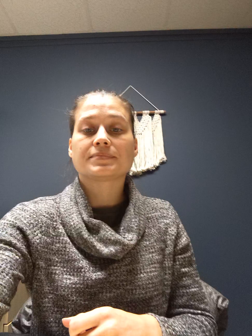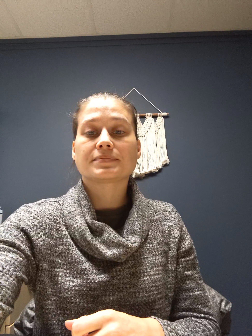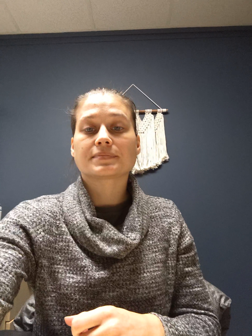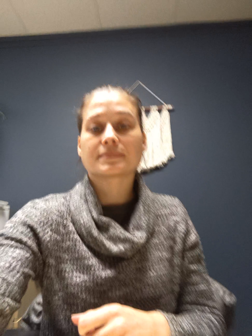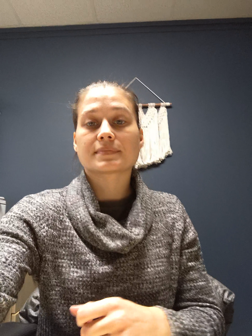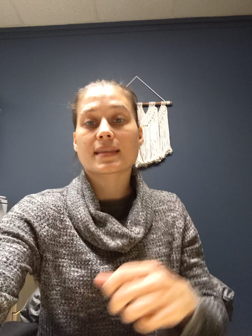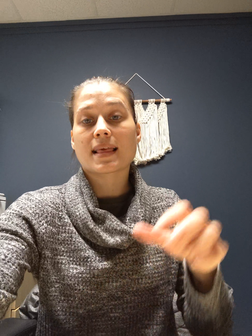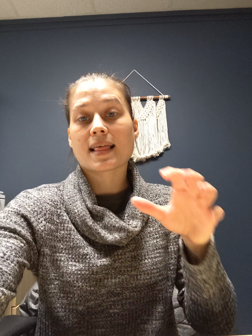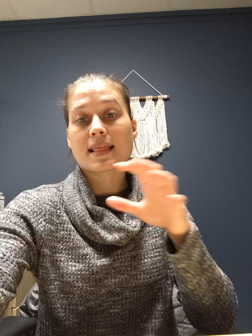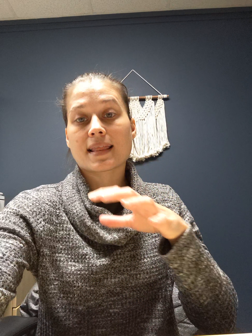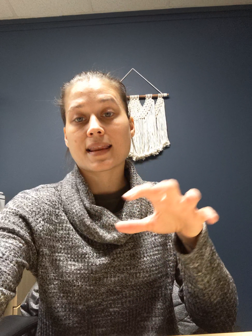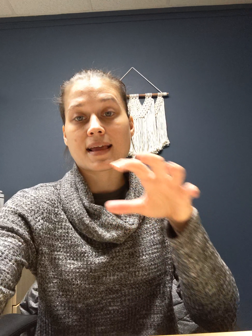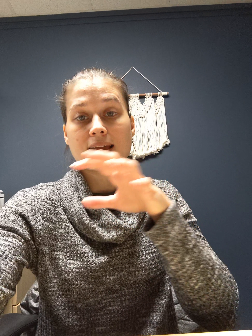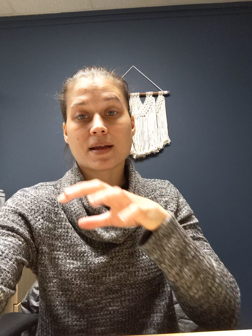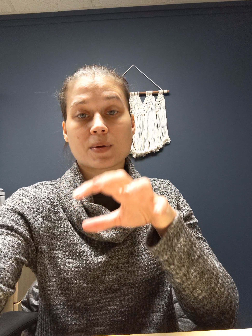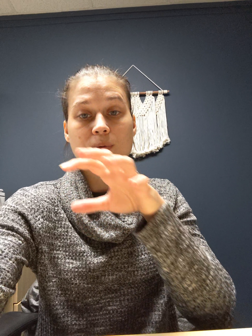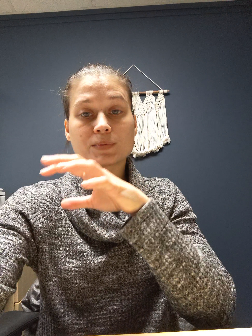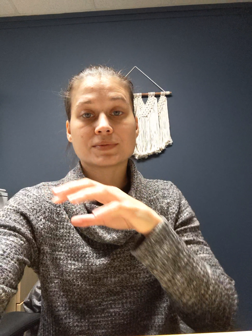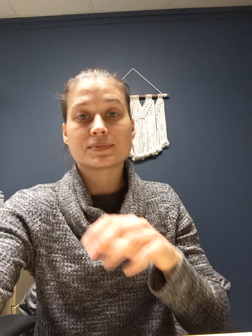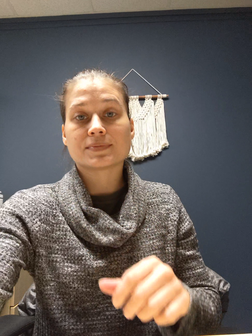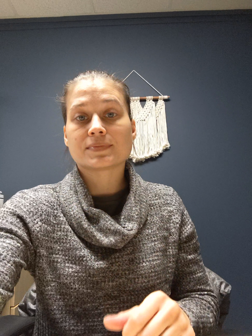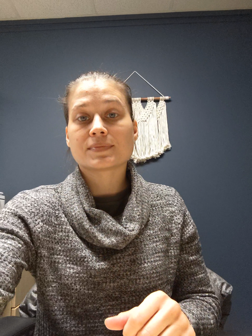cloud